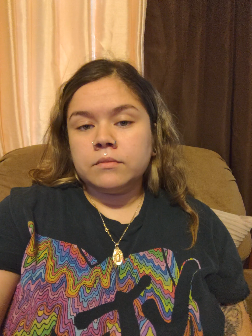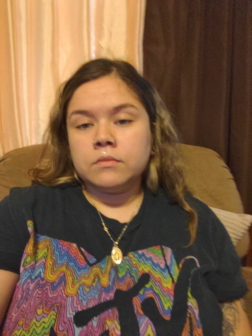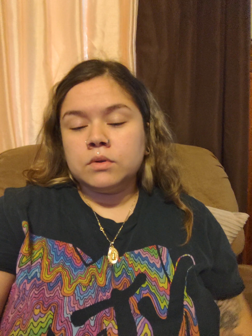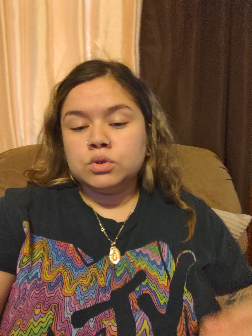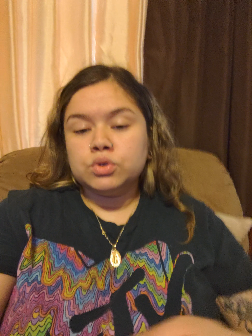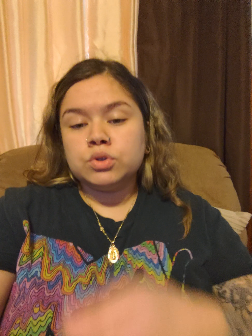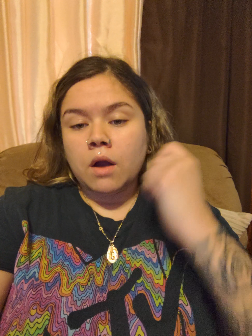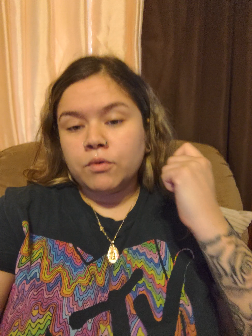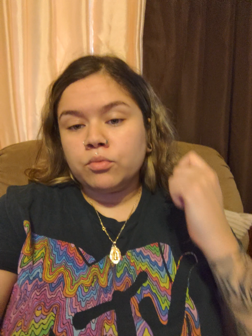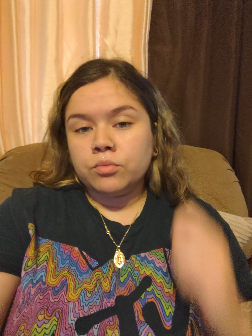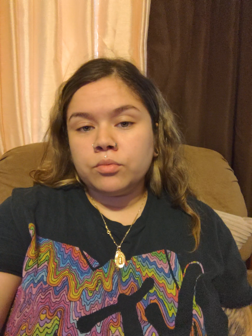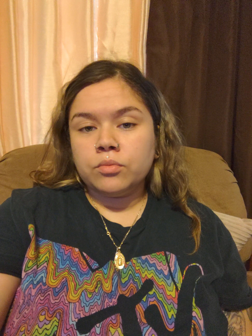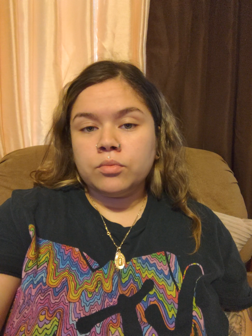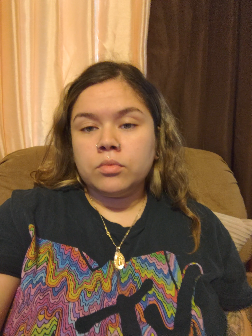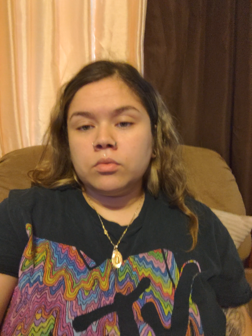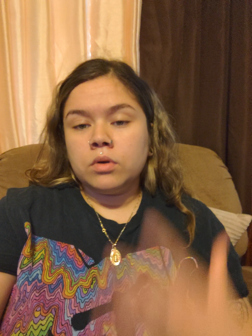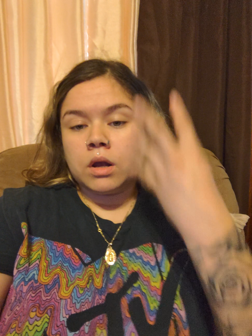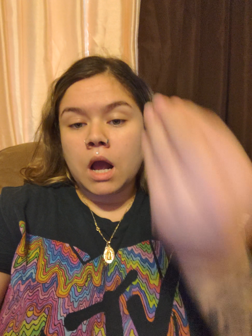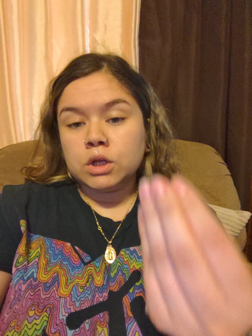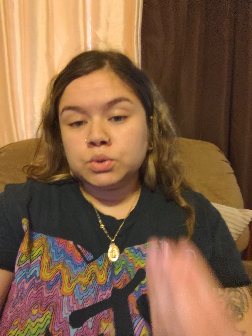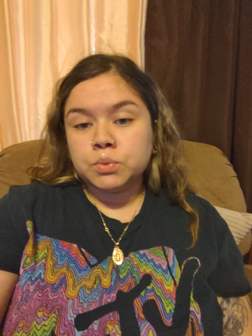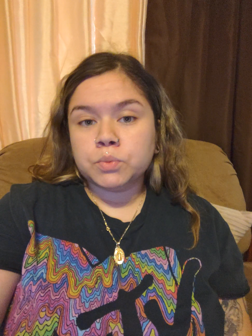shovel